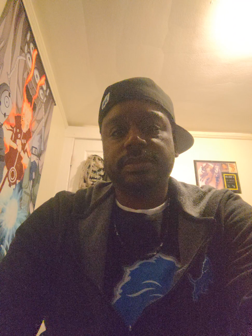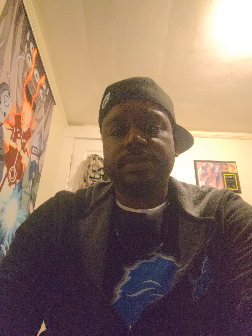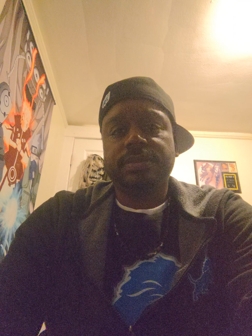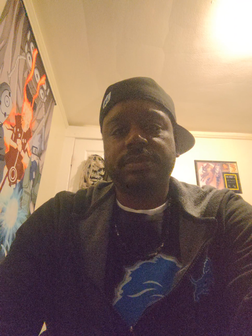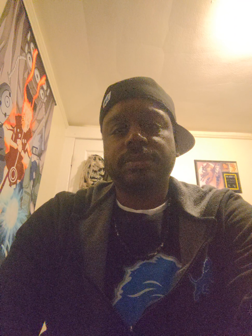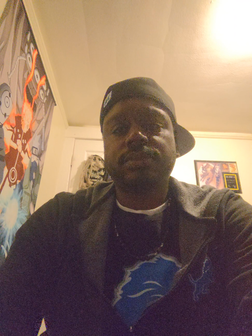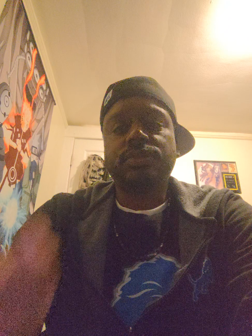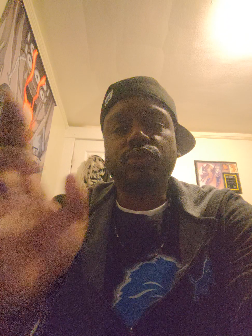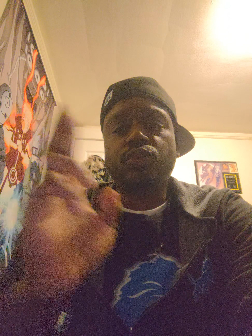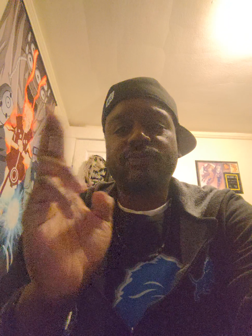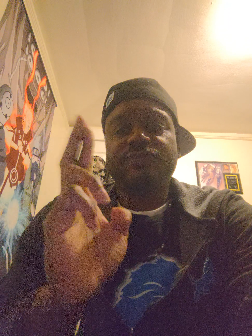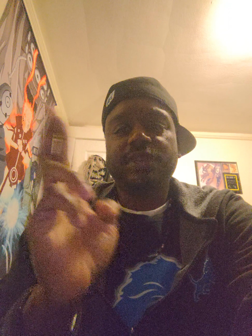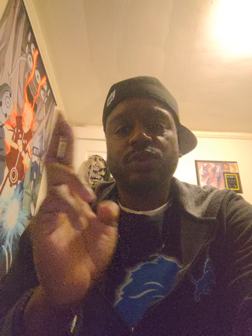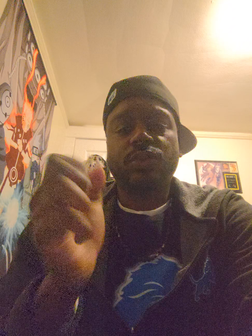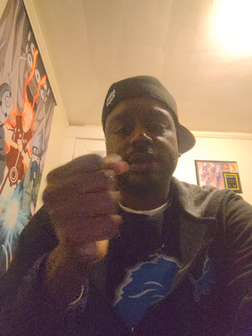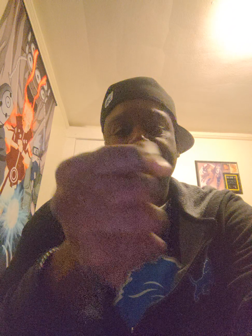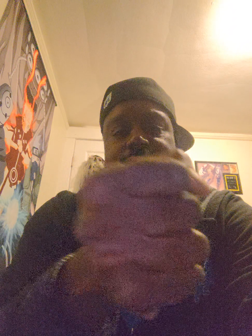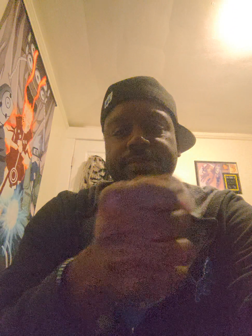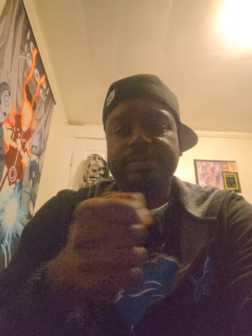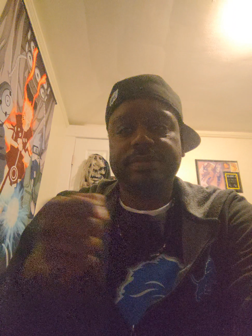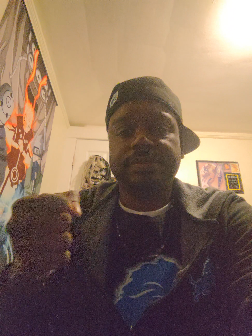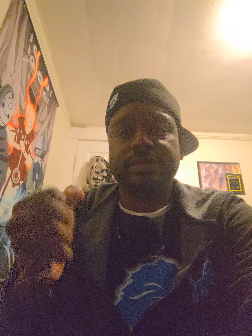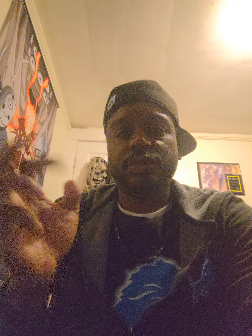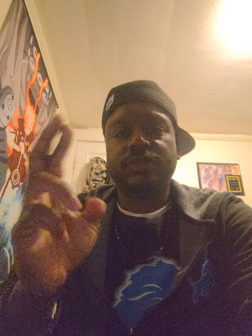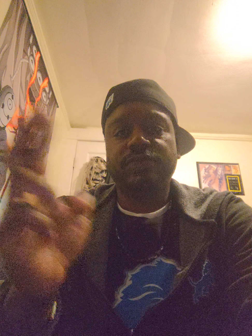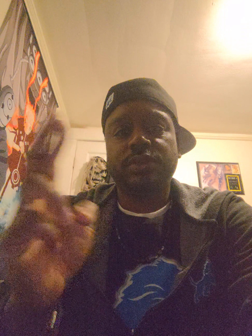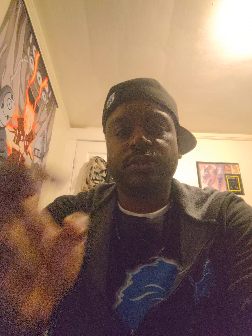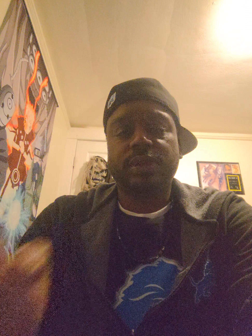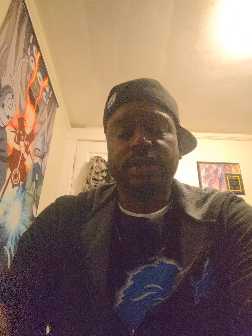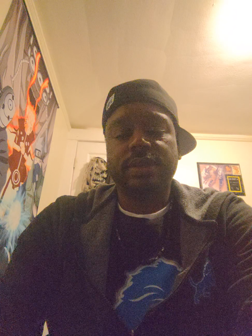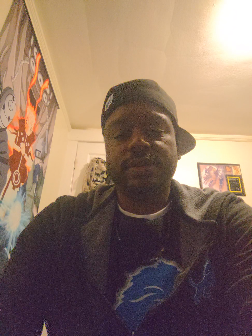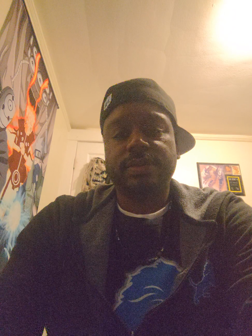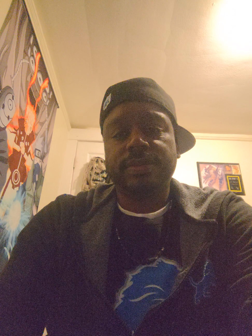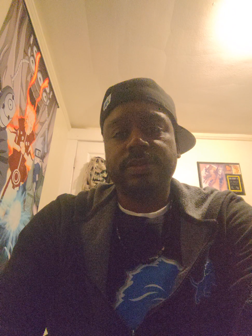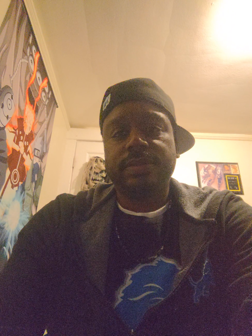refrigerator